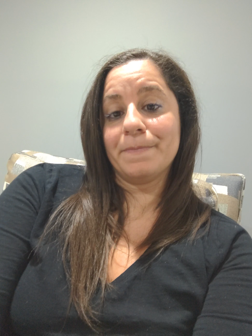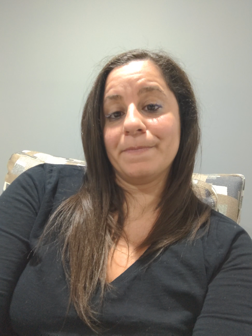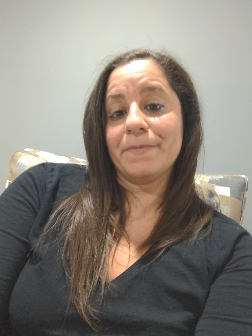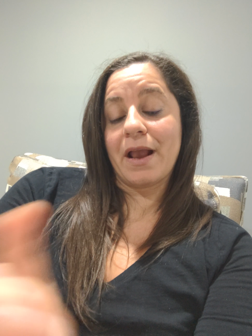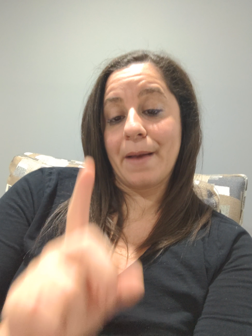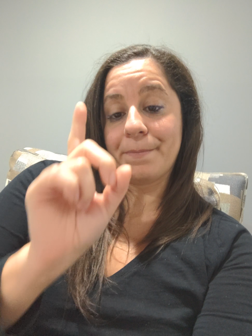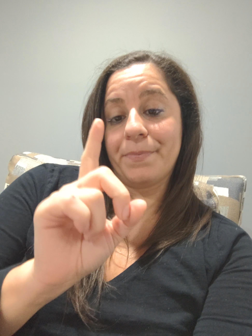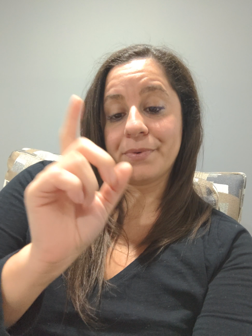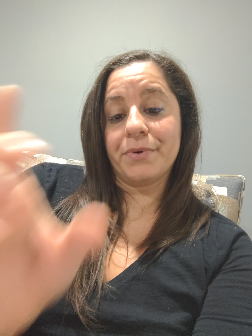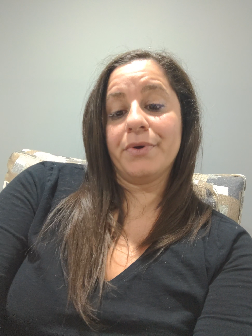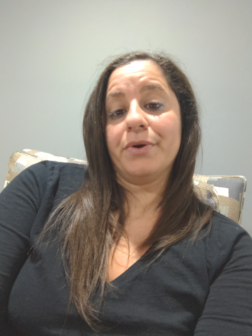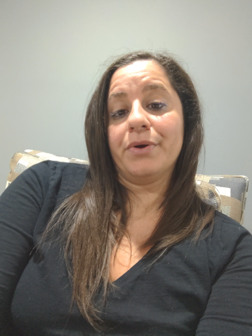up